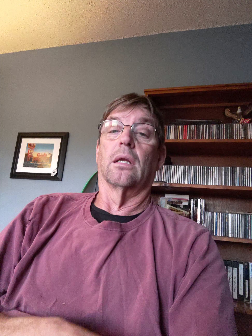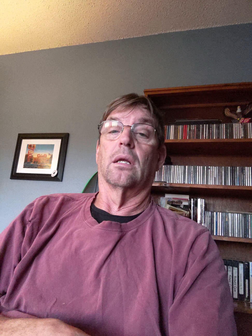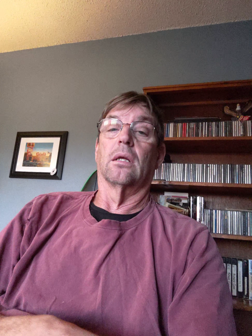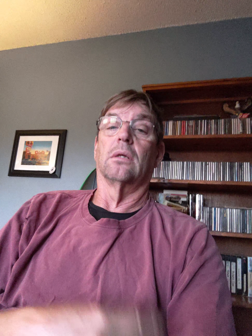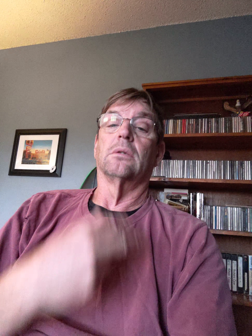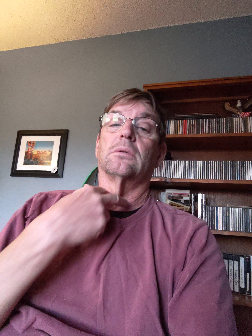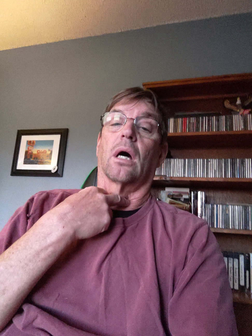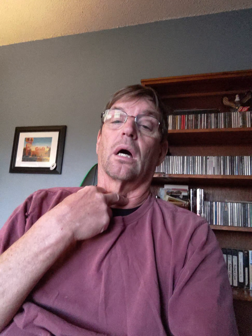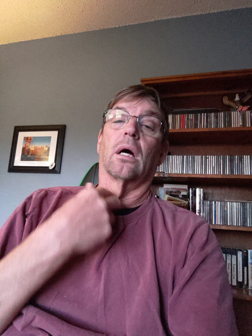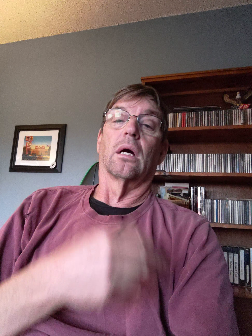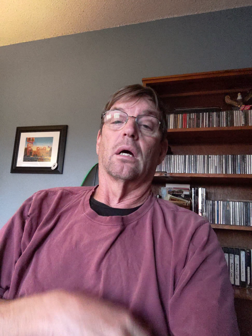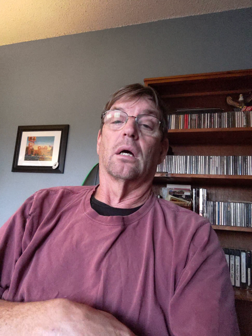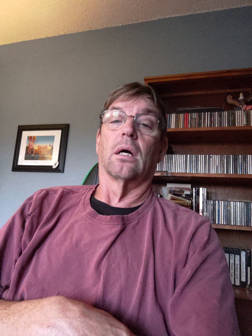stuck